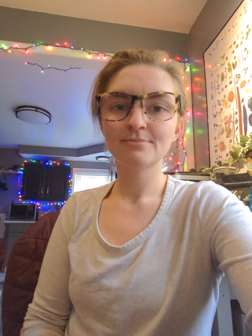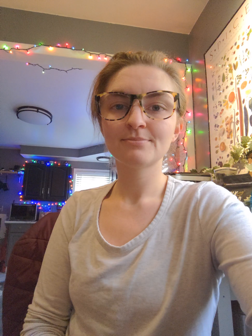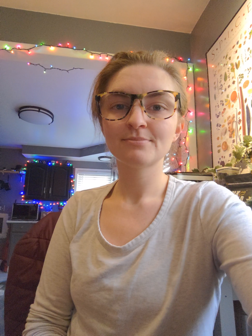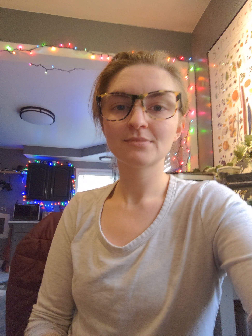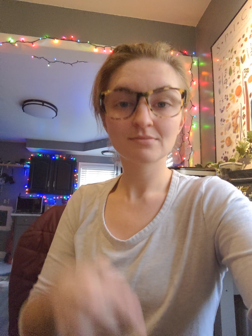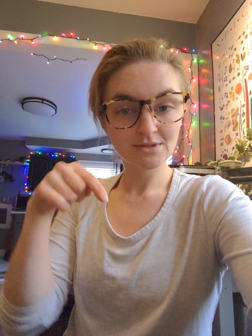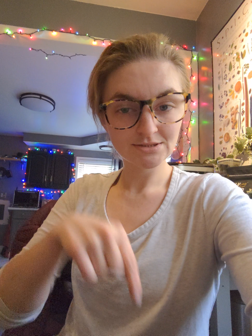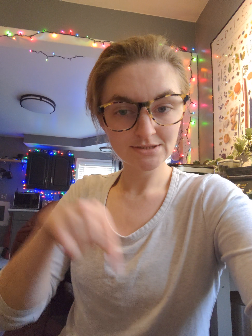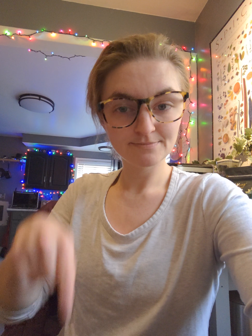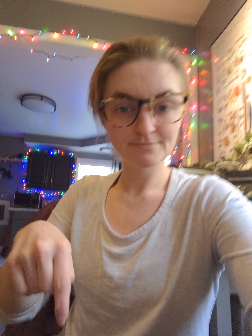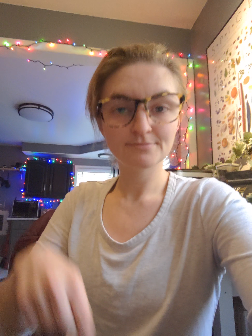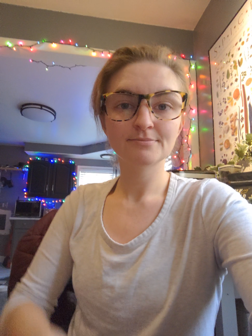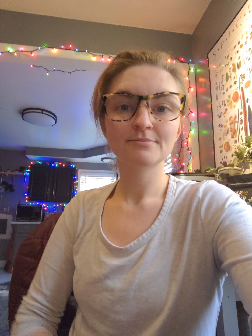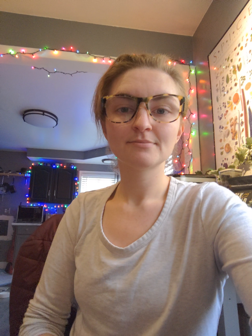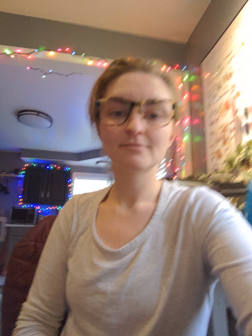feet